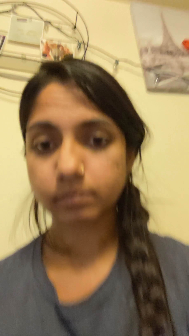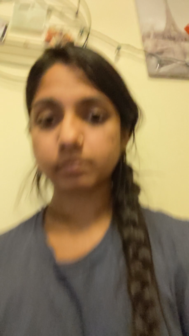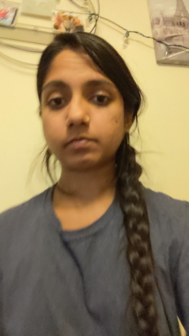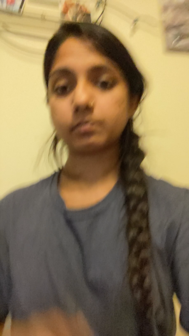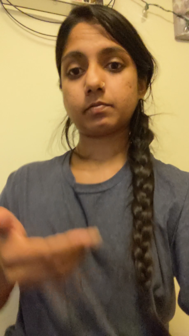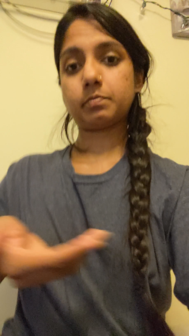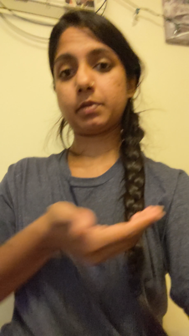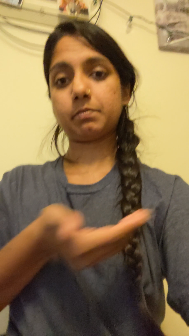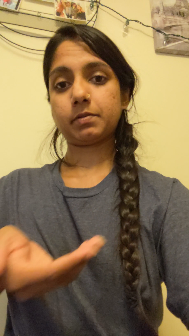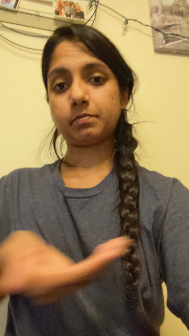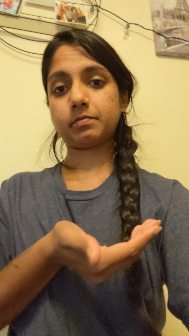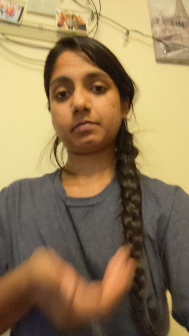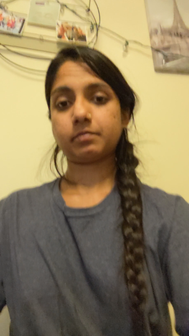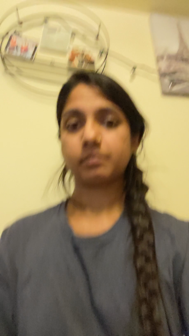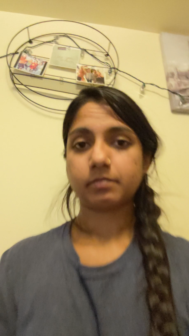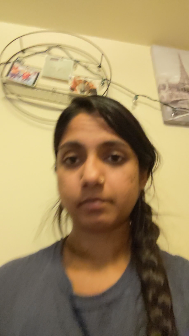baby